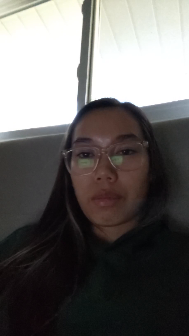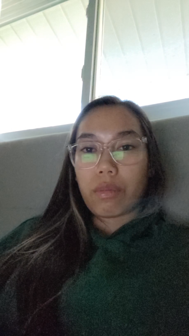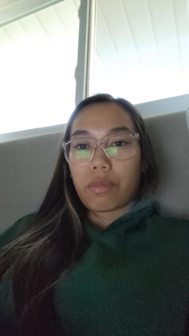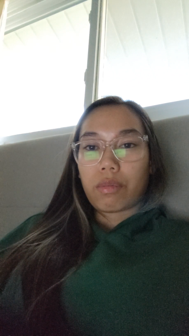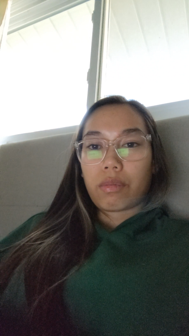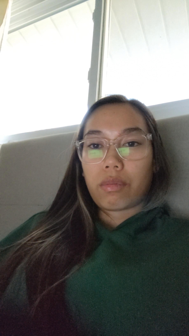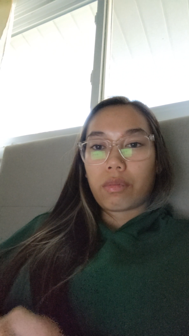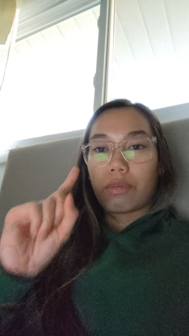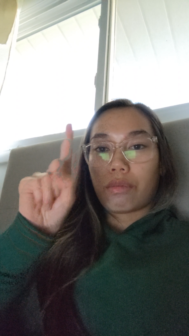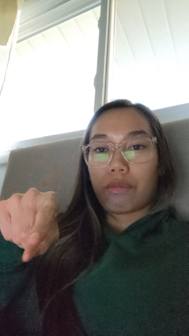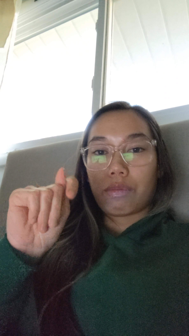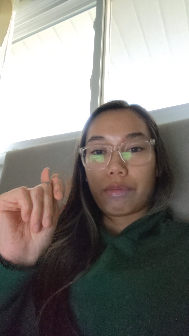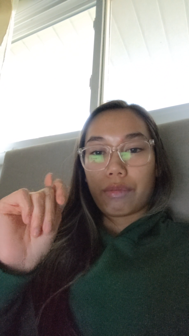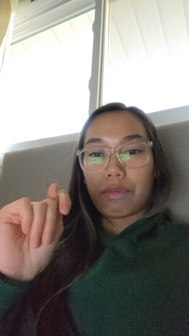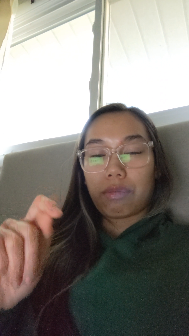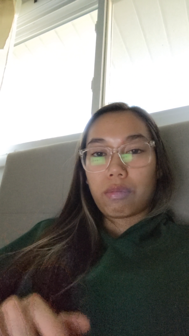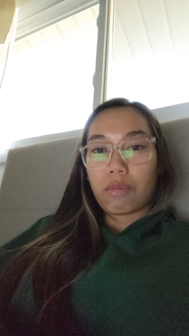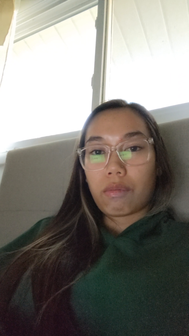go potty